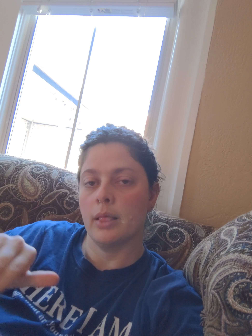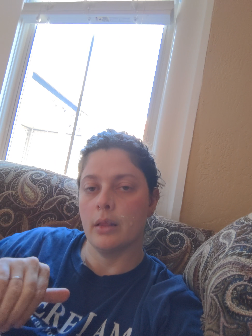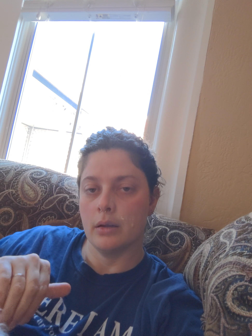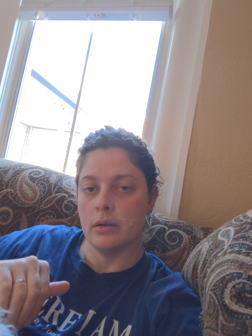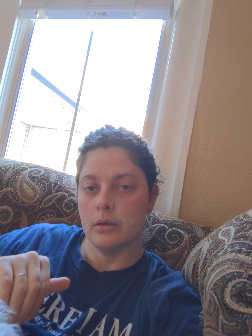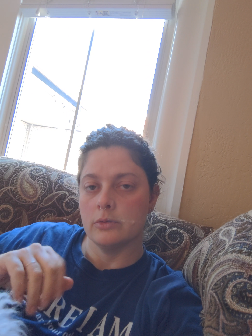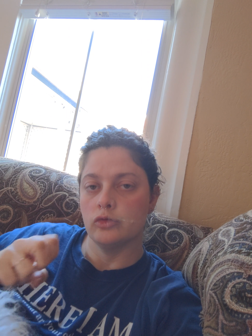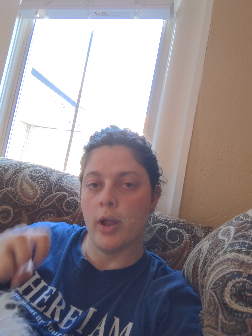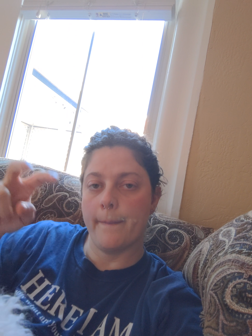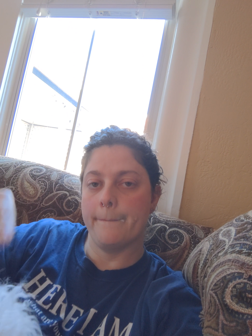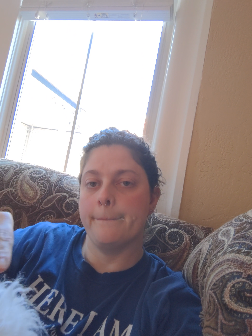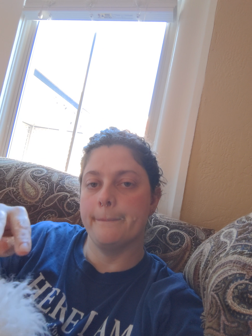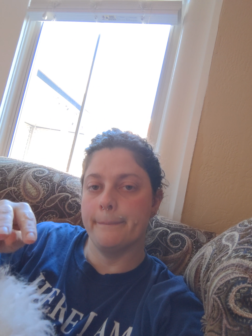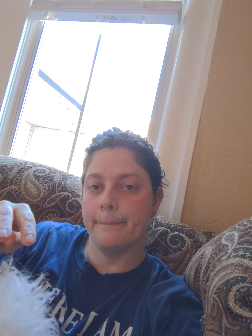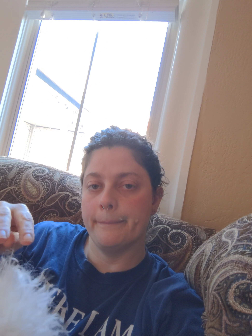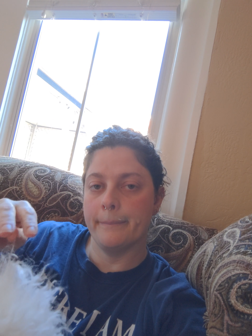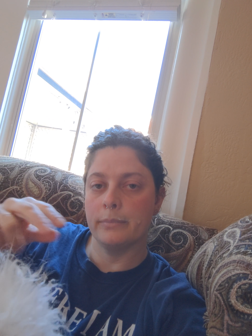jump